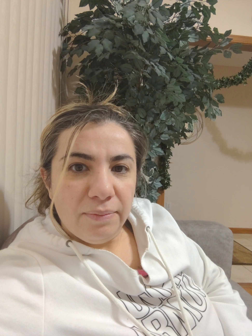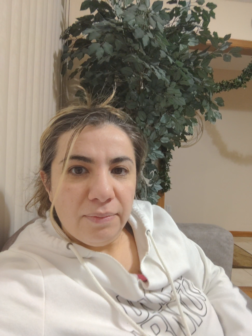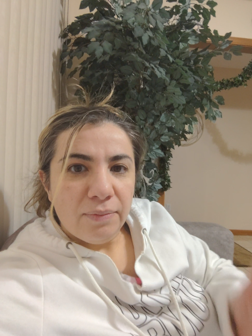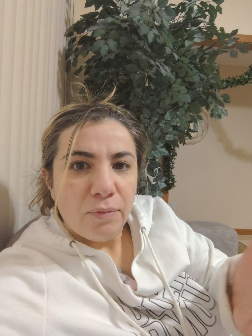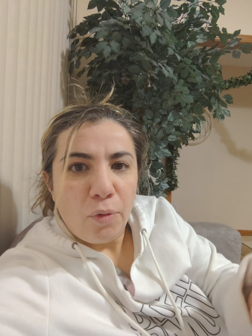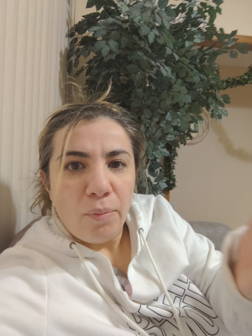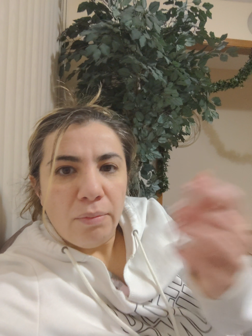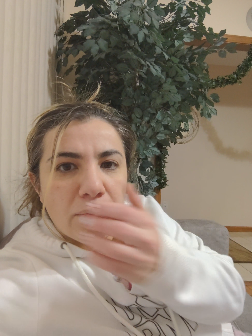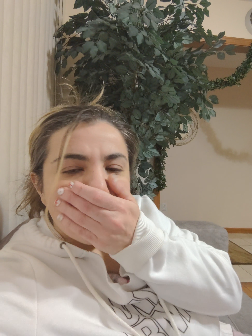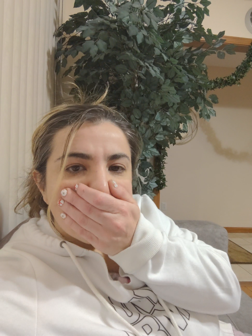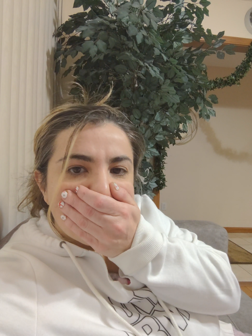farm